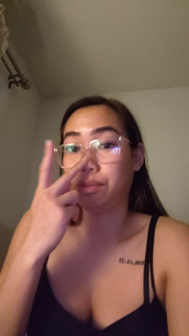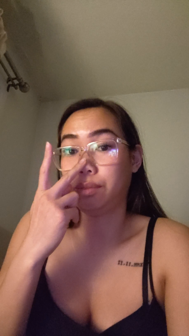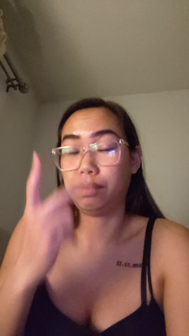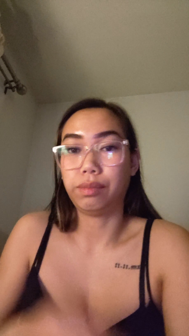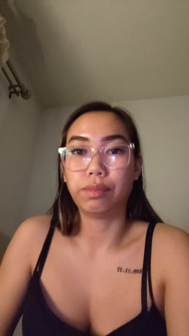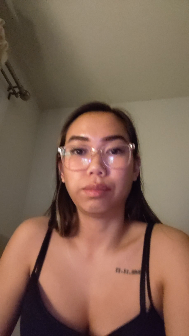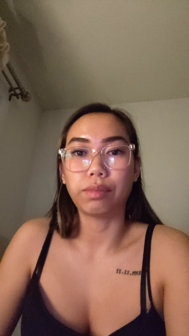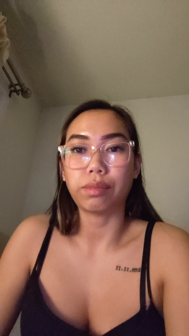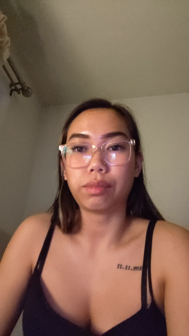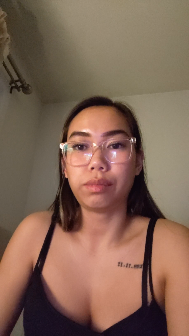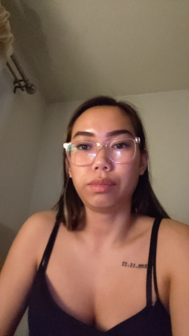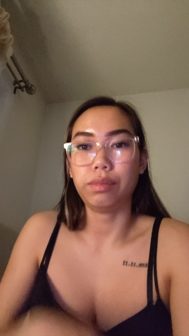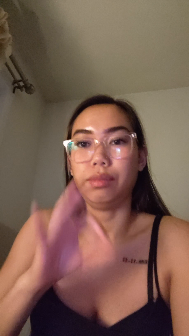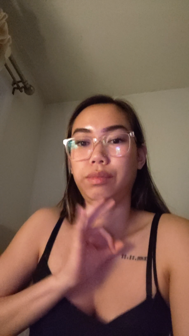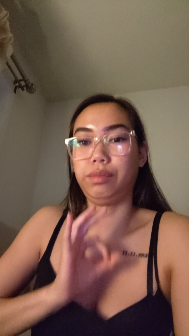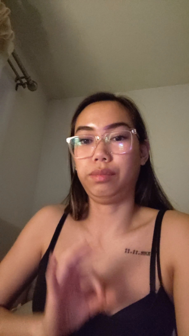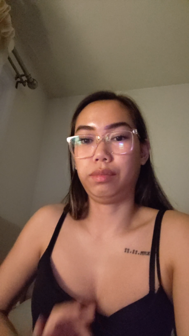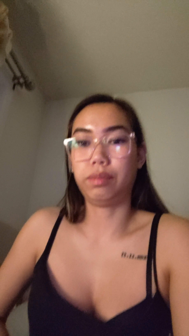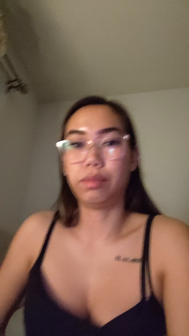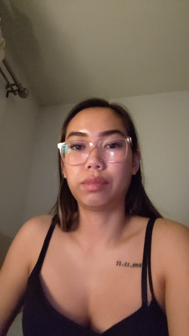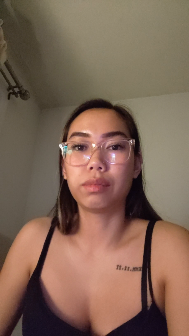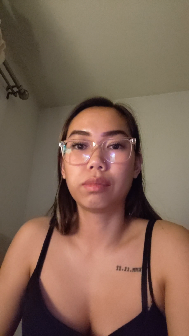button